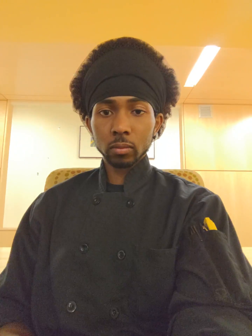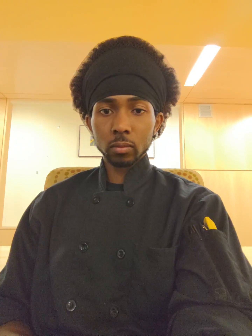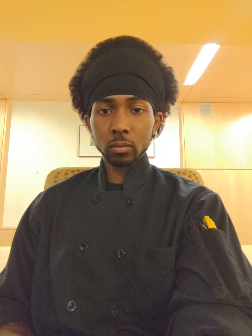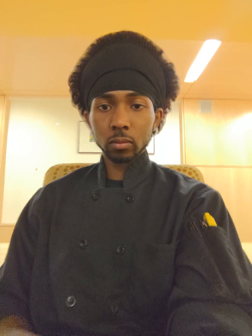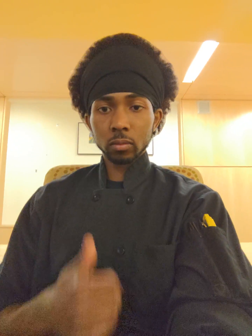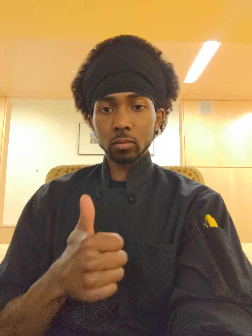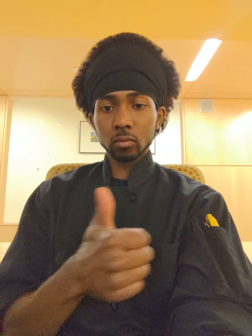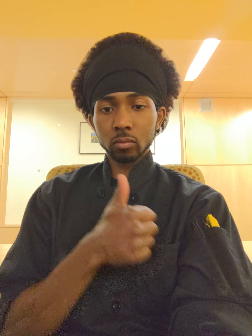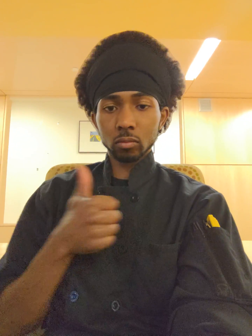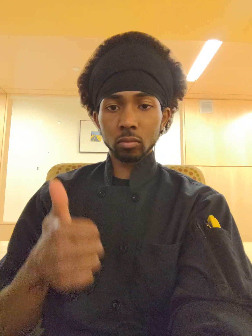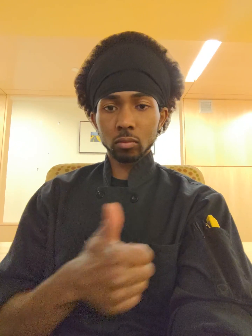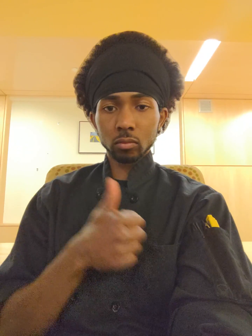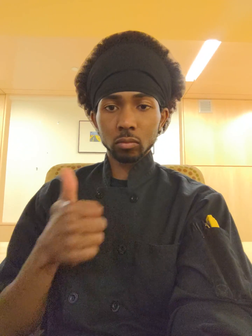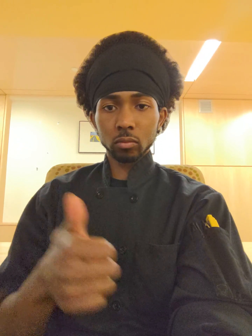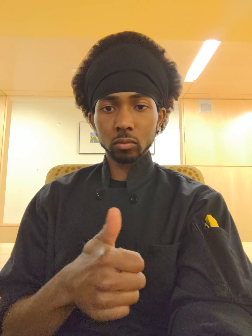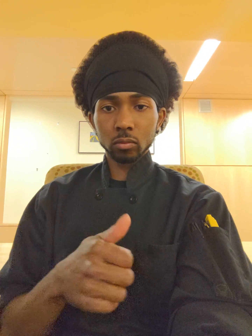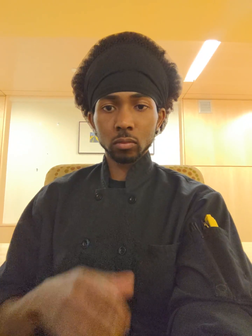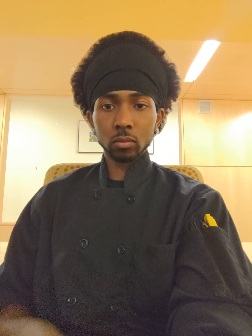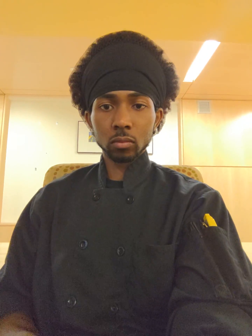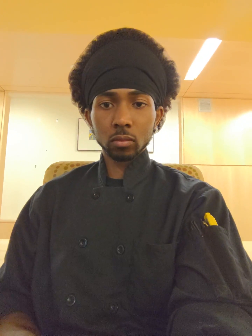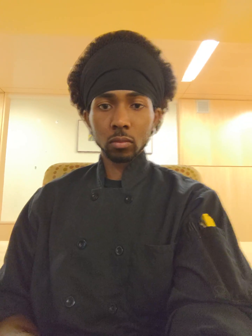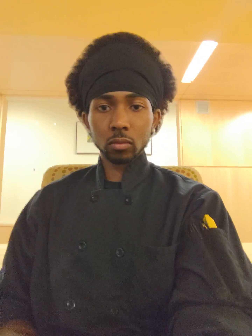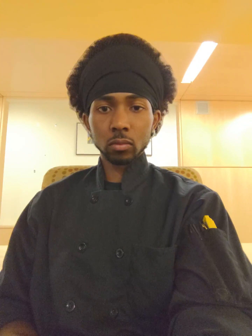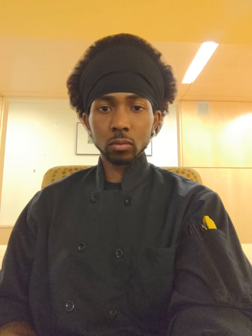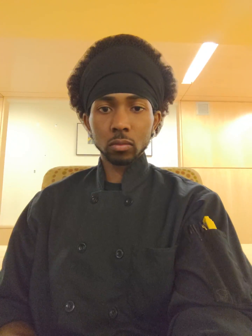basement